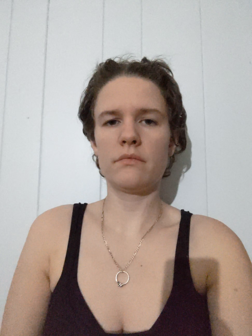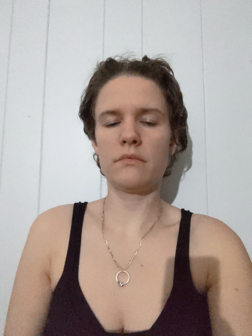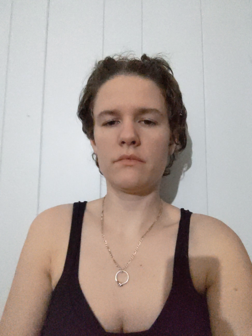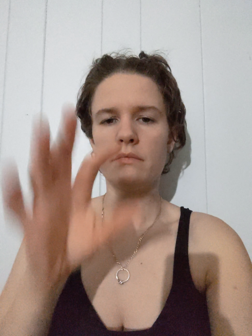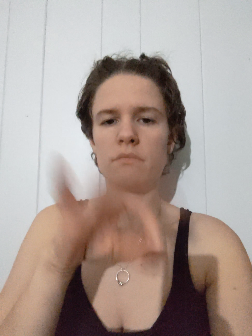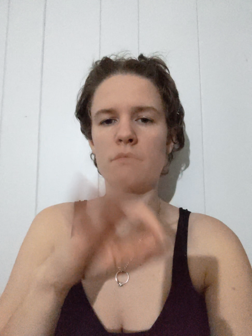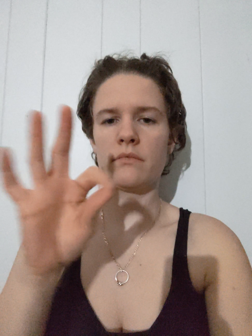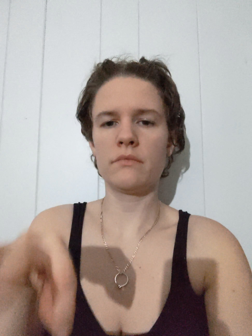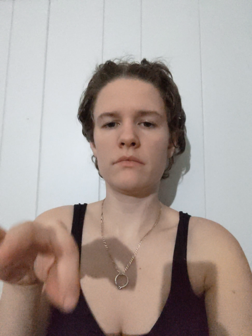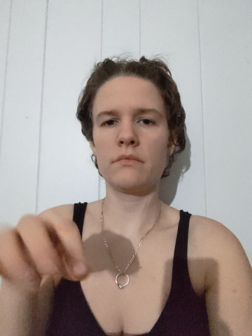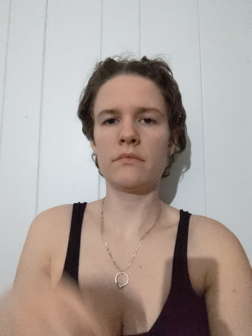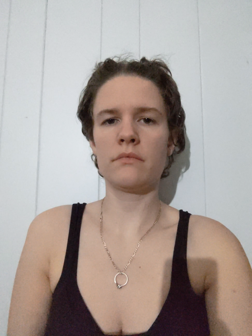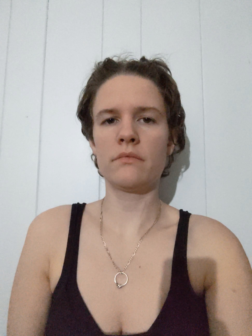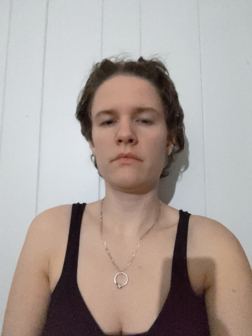french fries